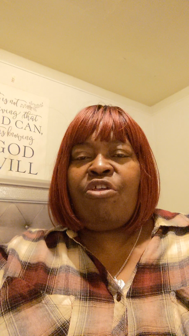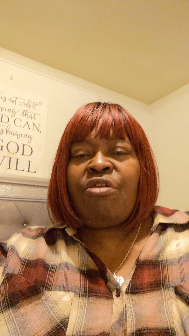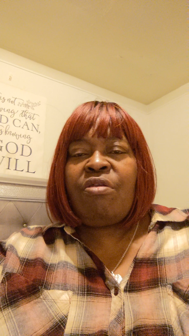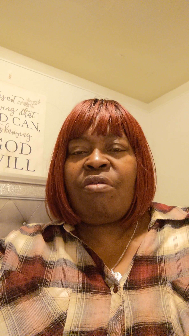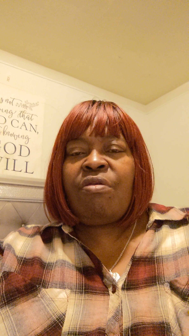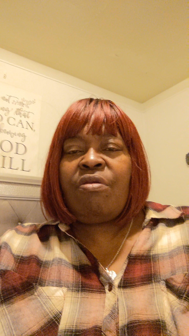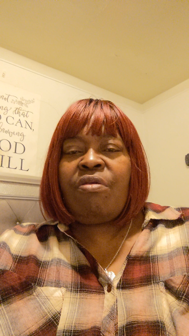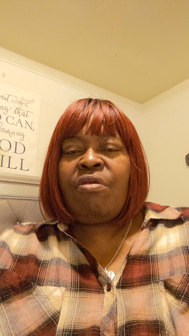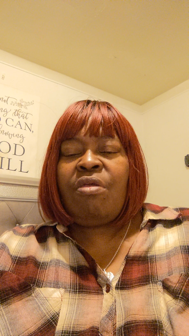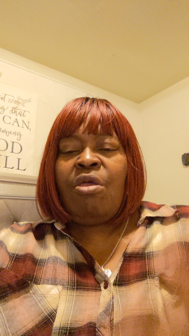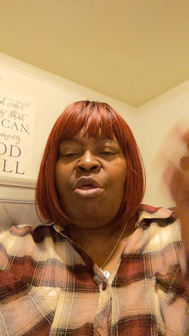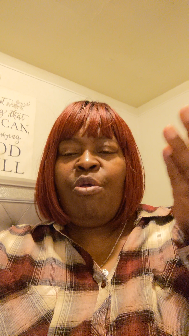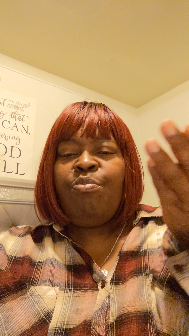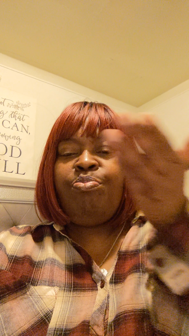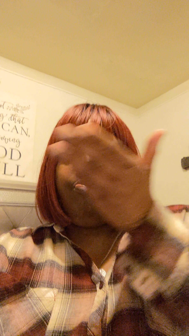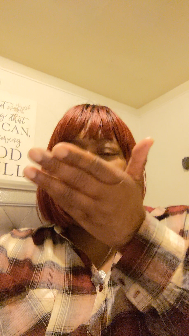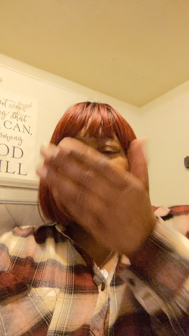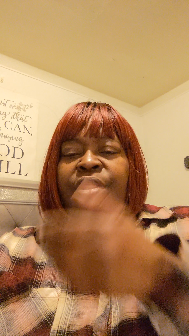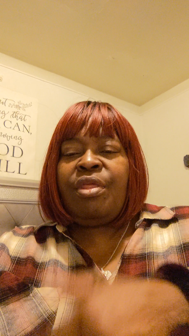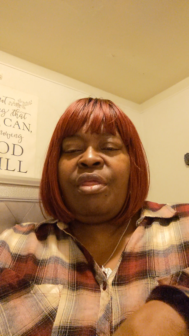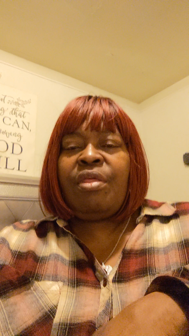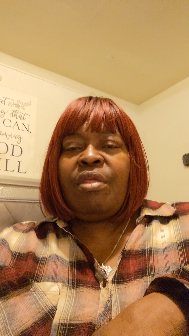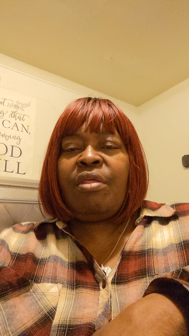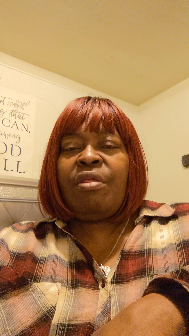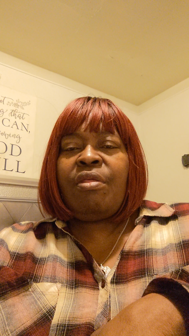bring